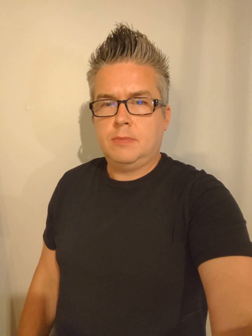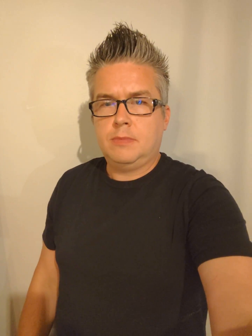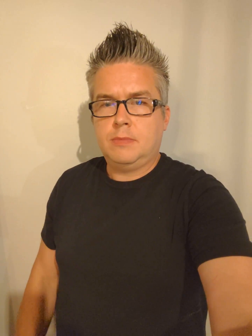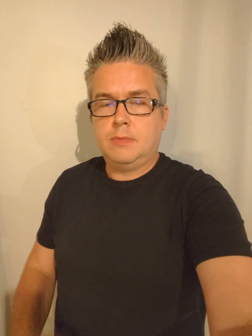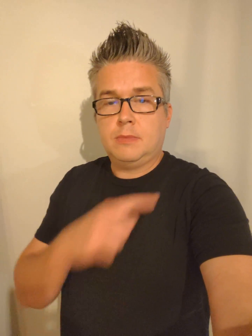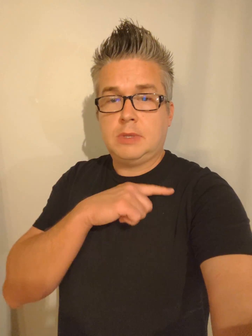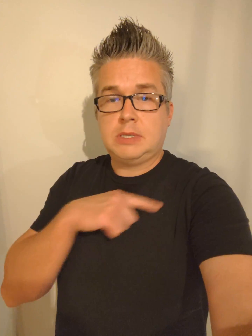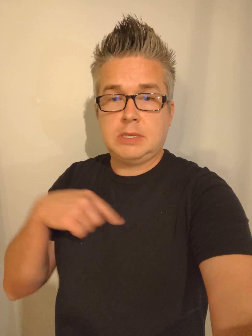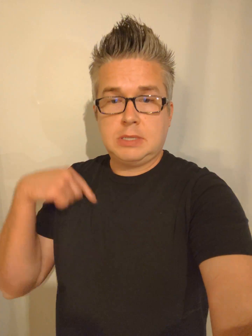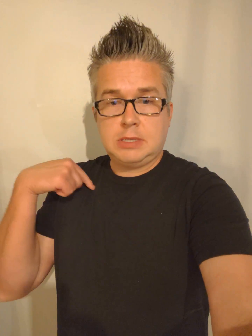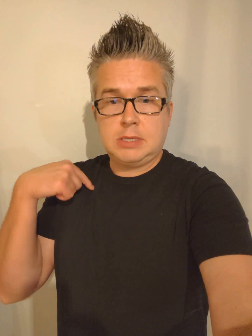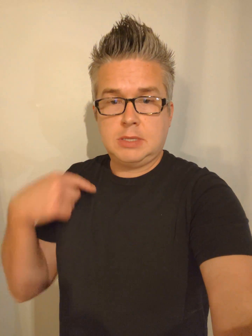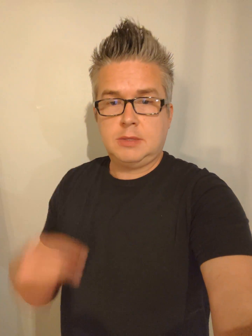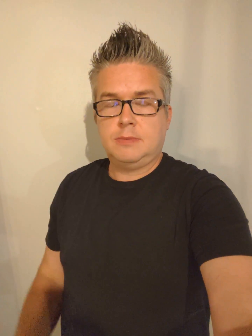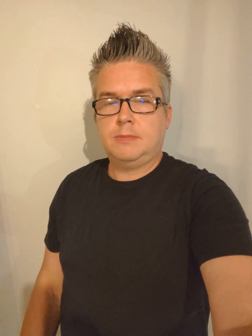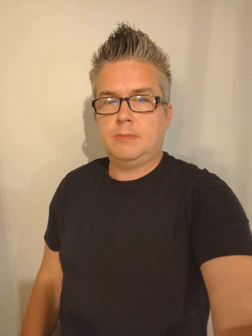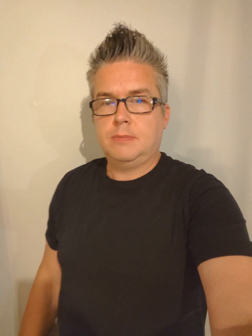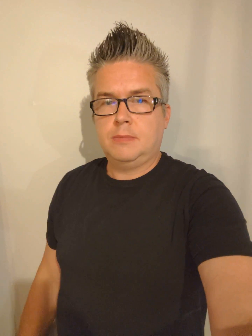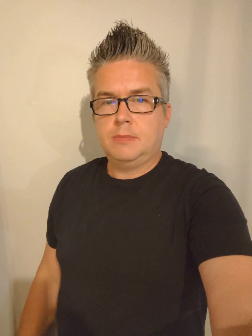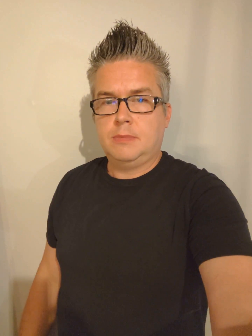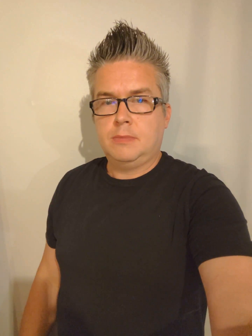necklace